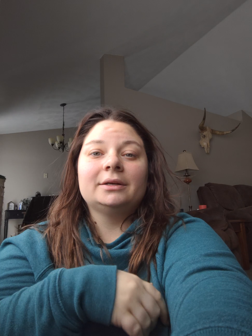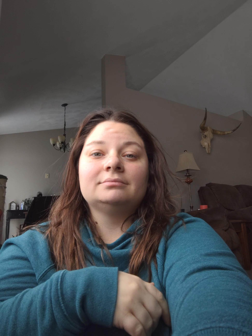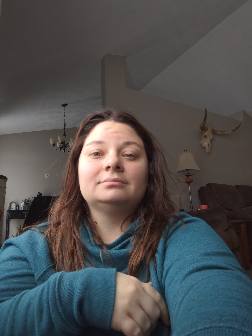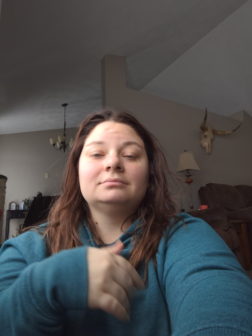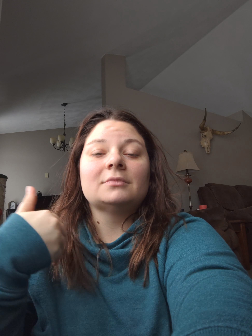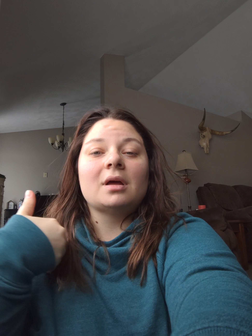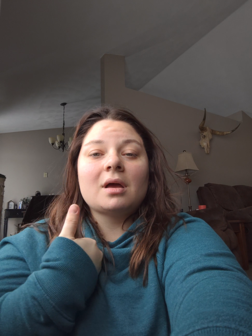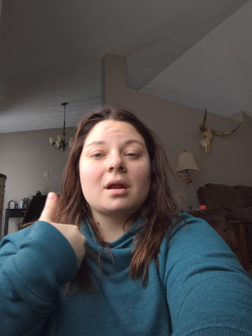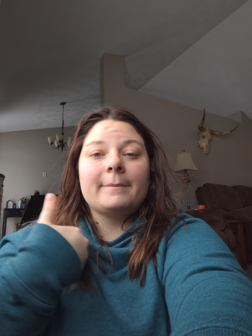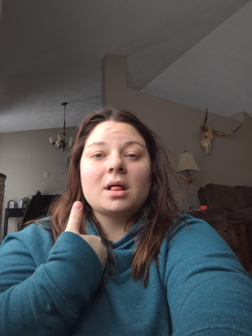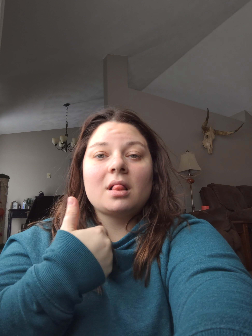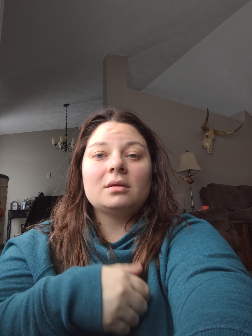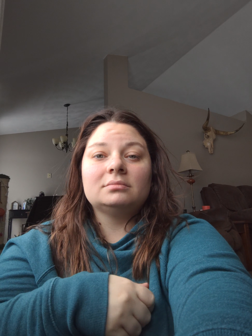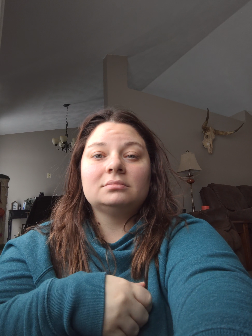animal